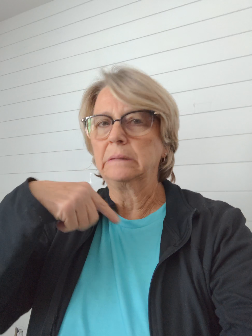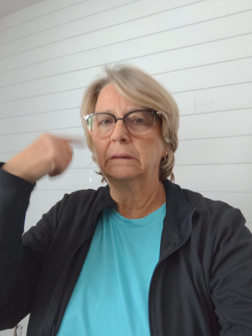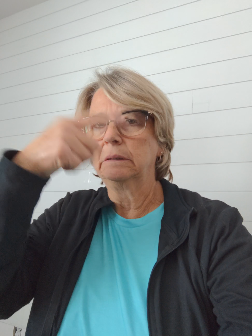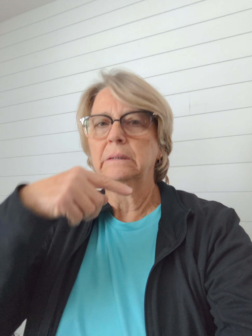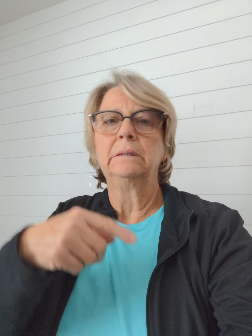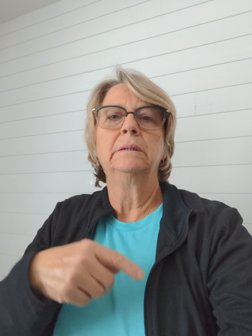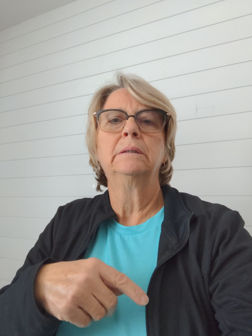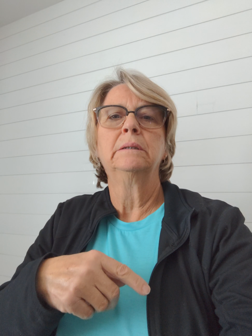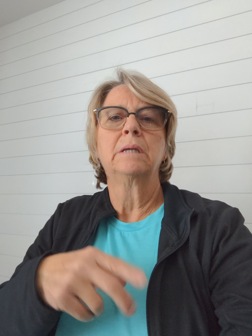face